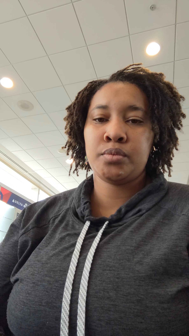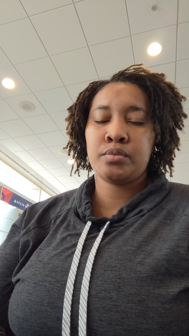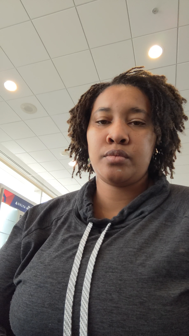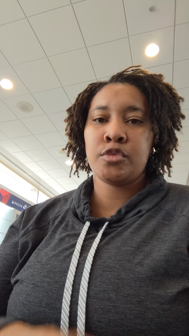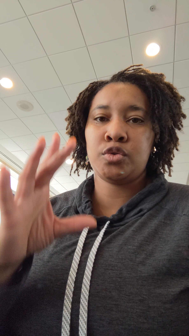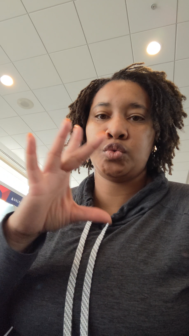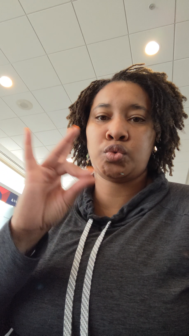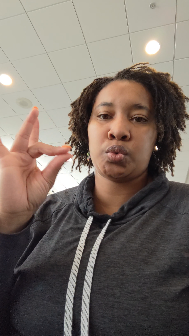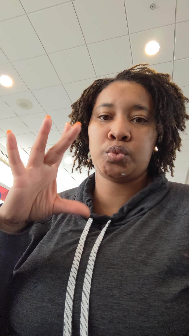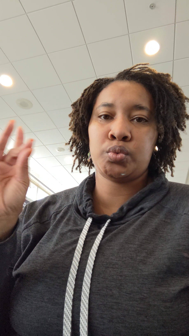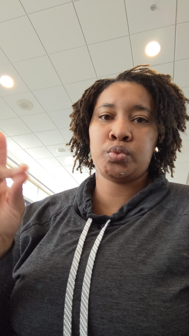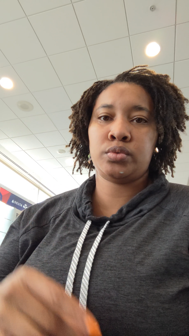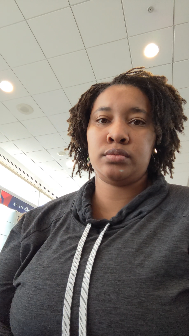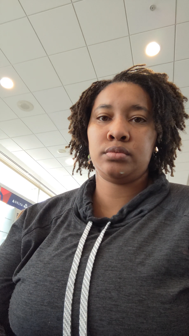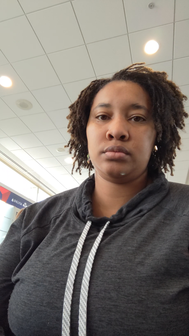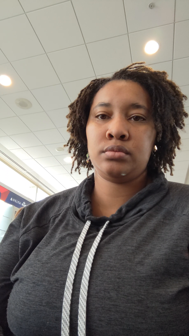choose